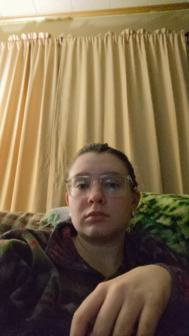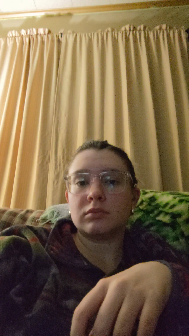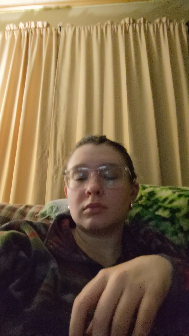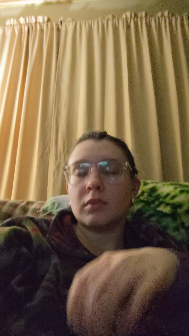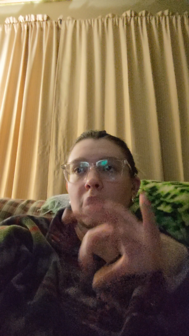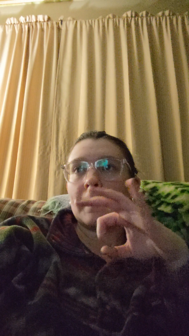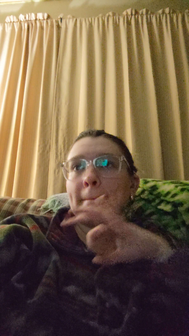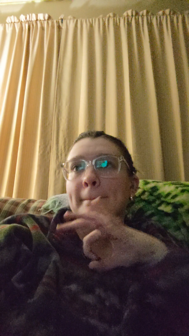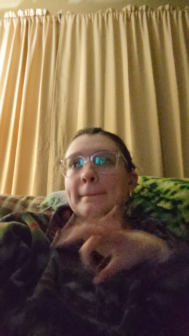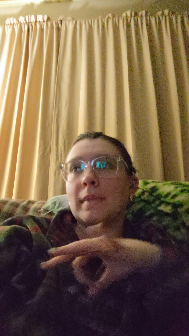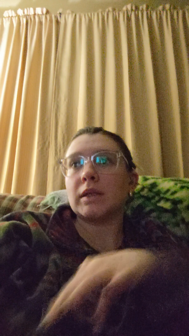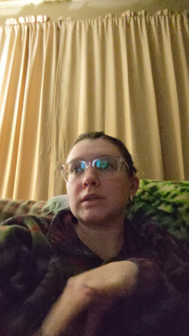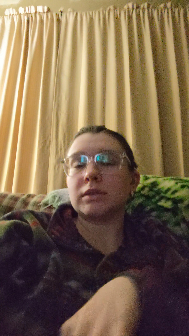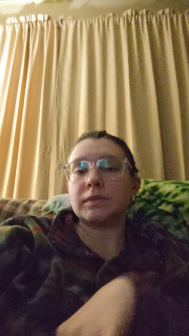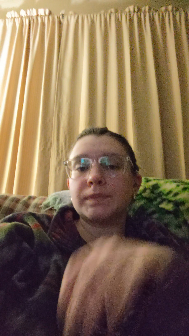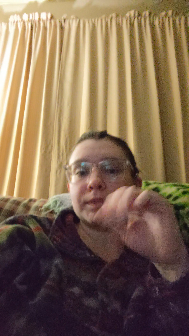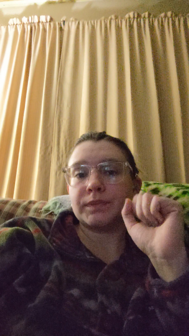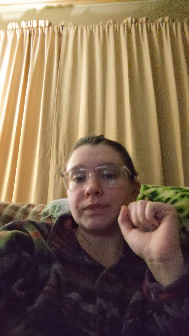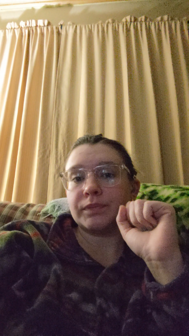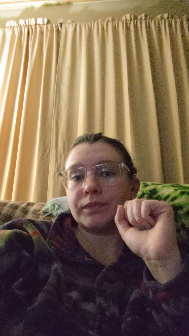button